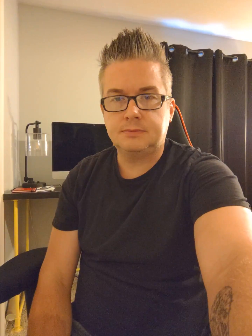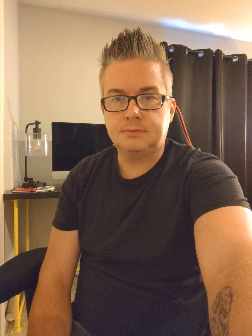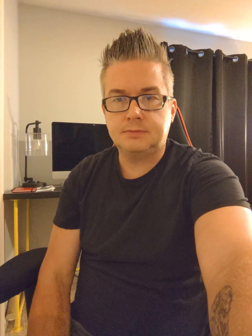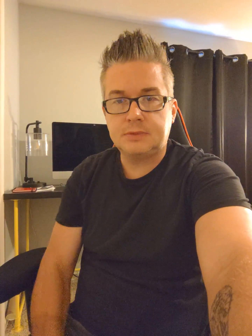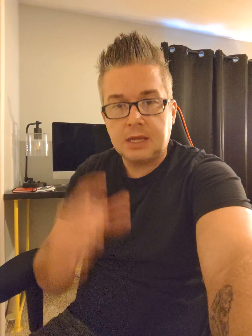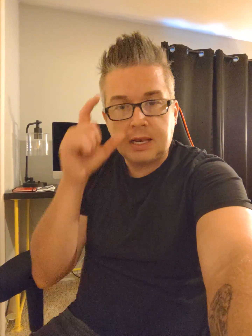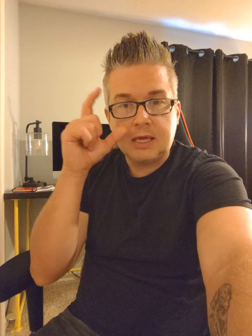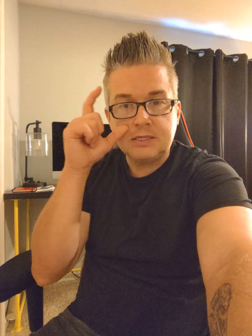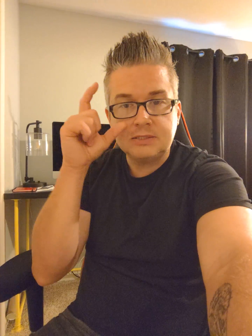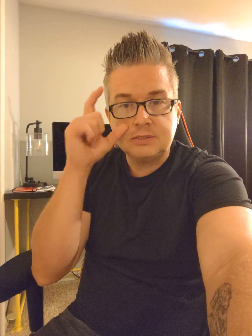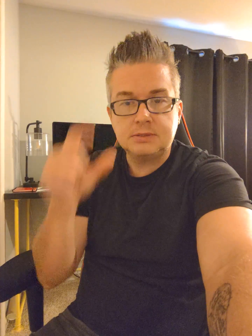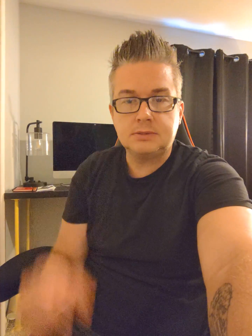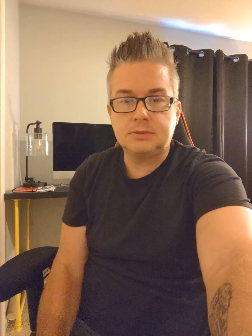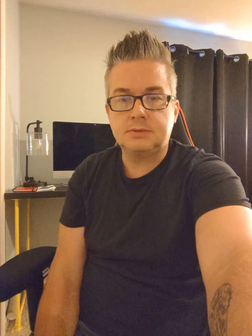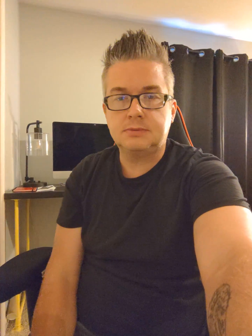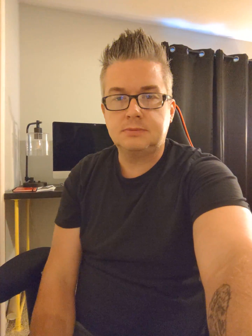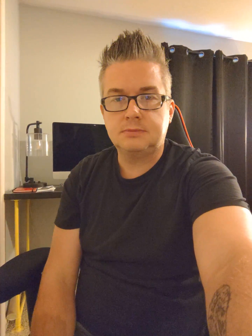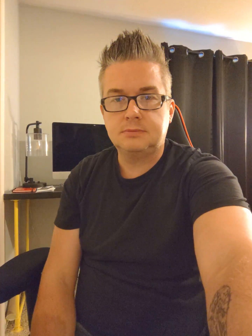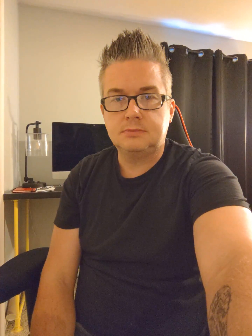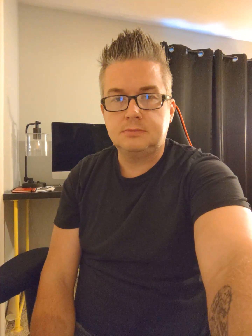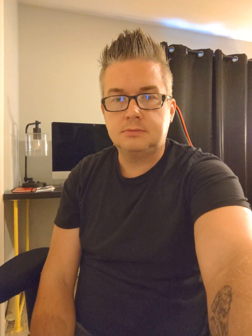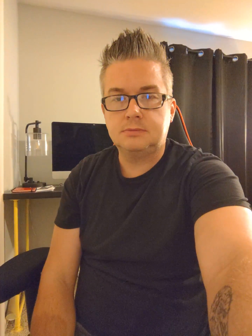glasses